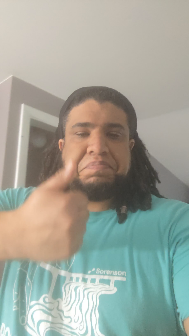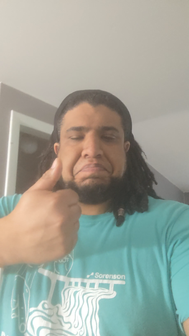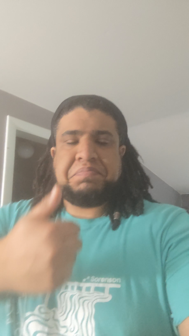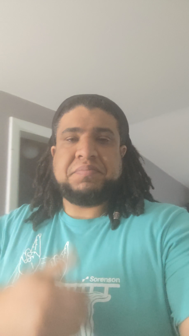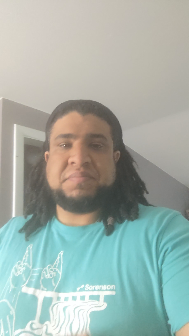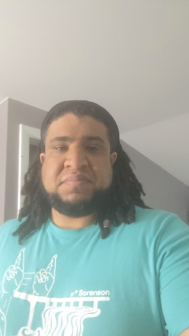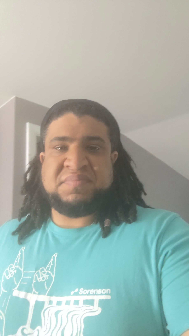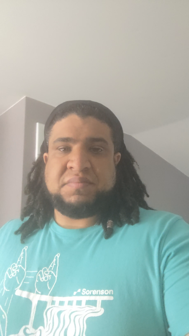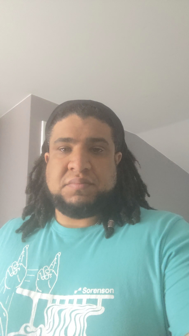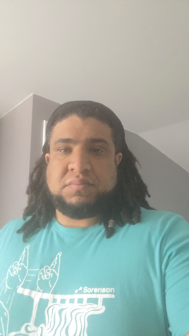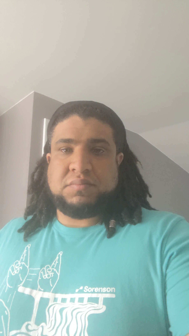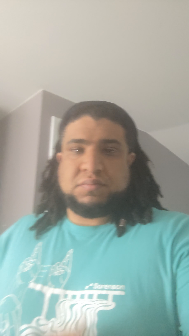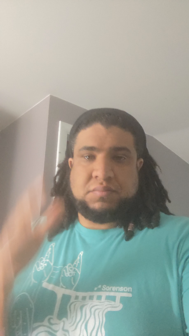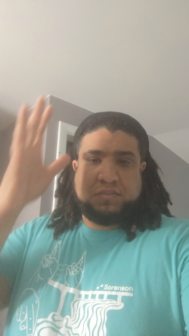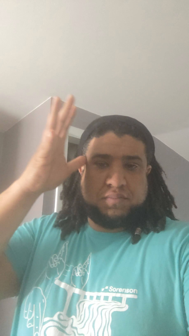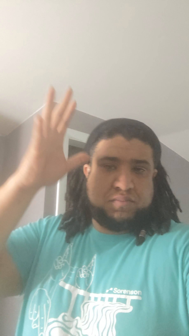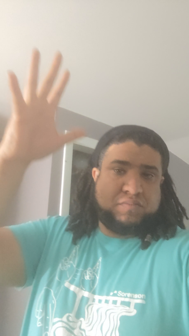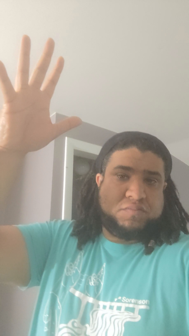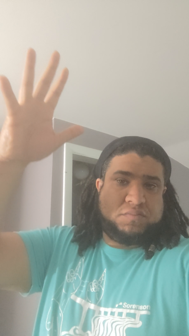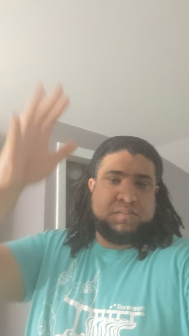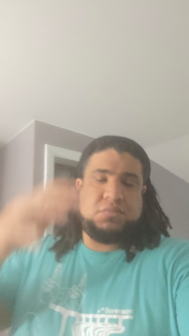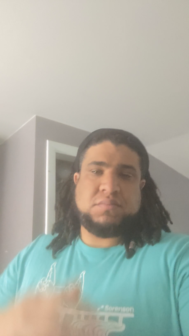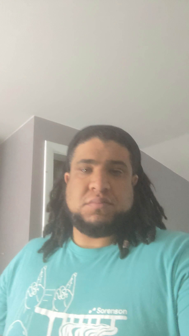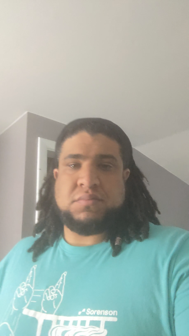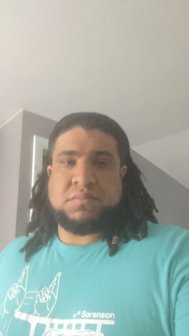moose